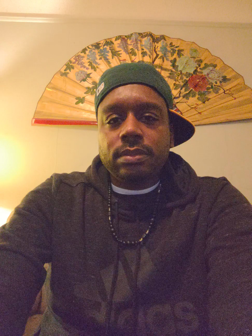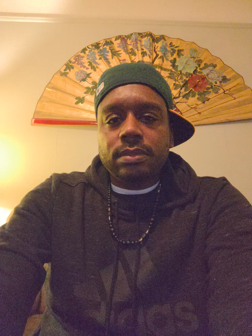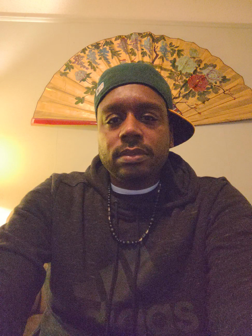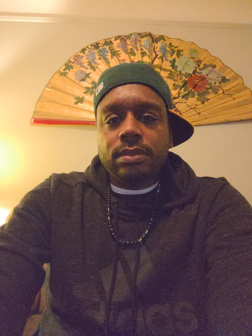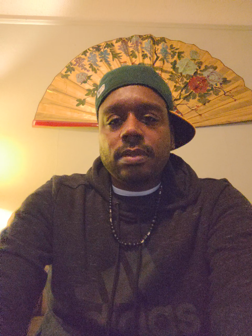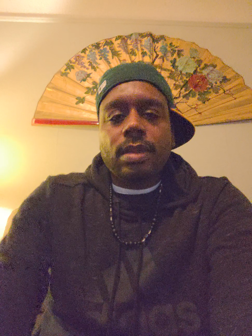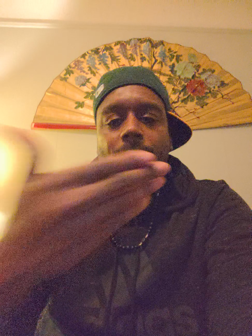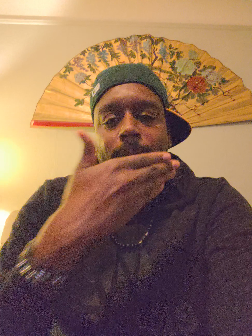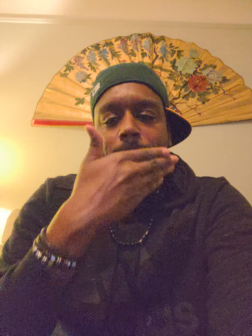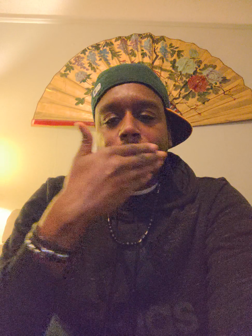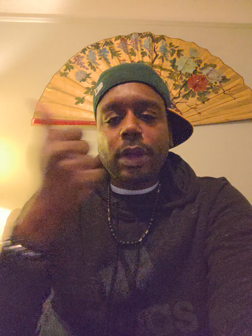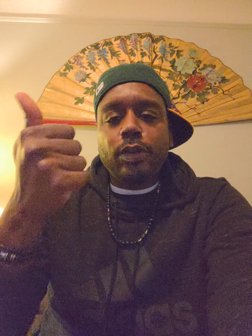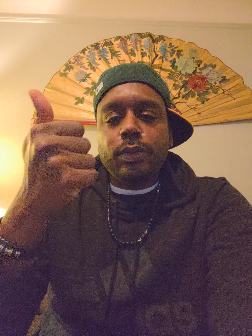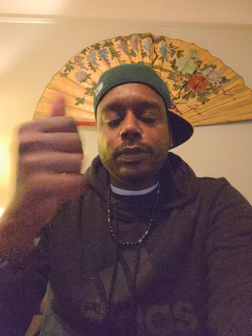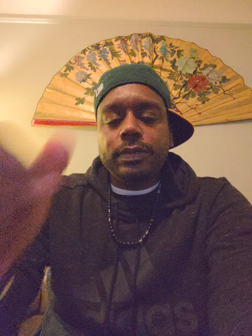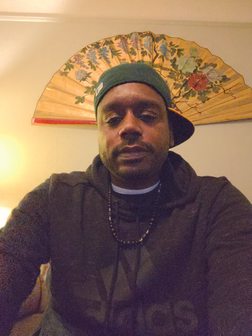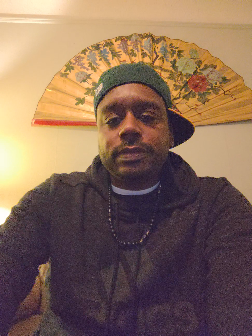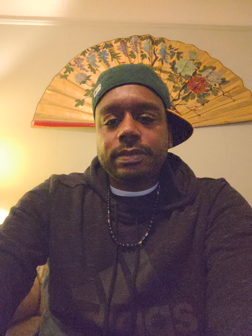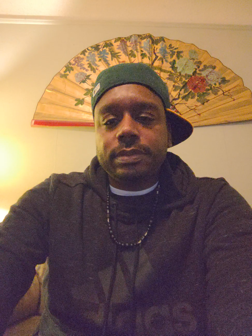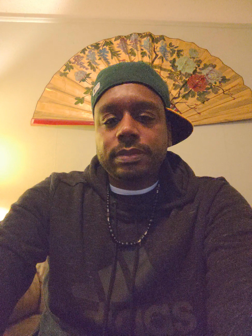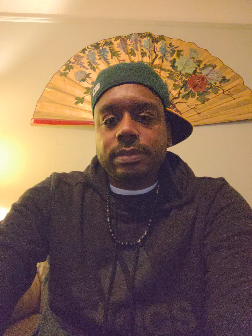better